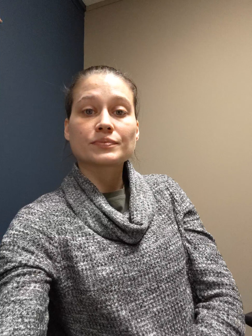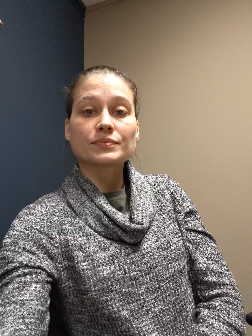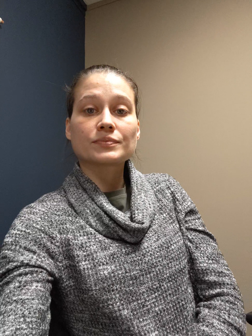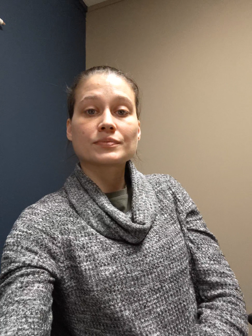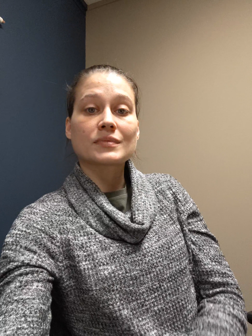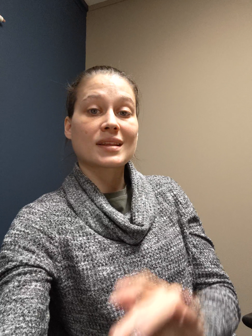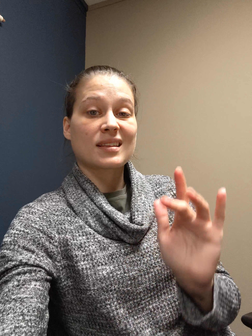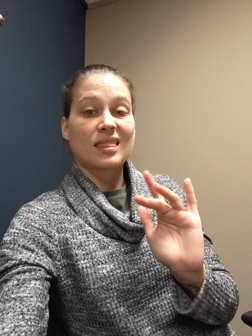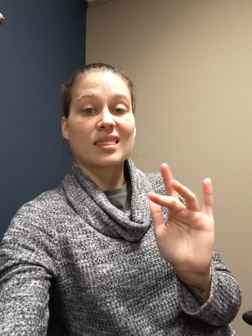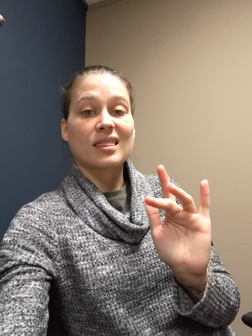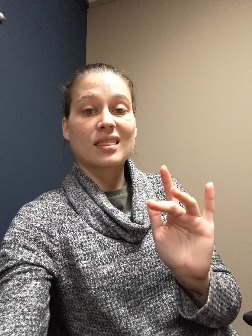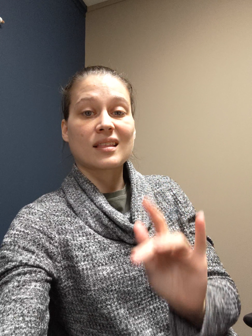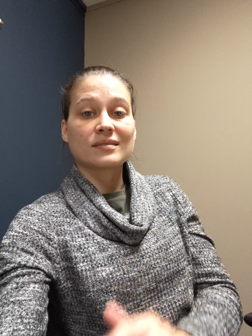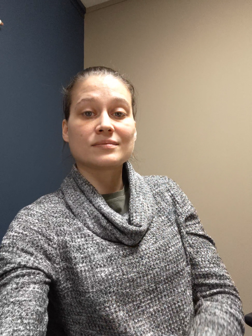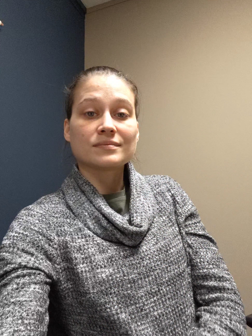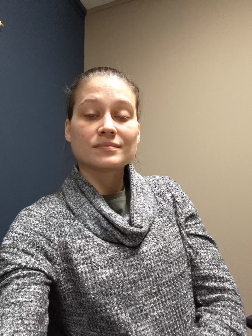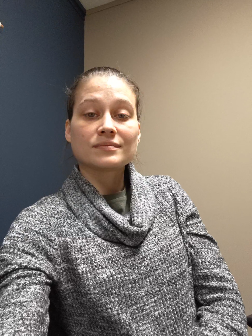yucky